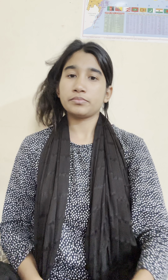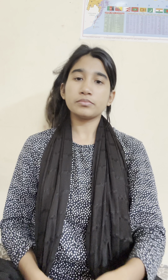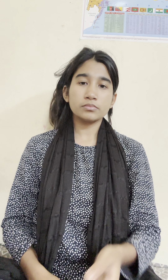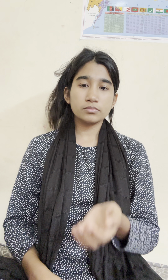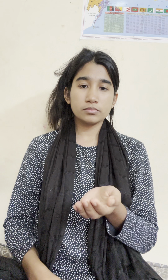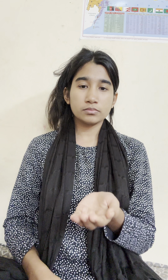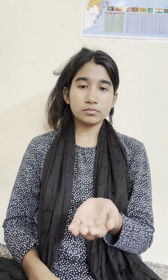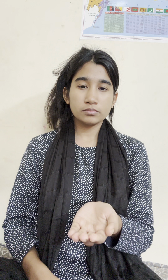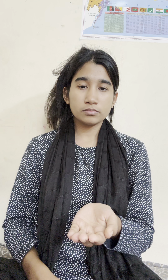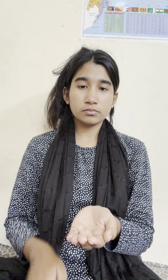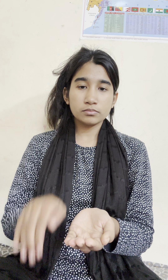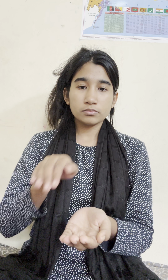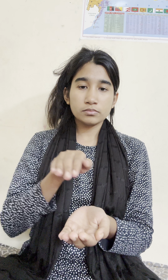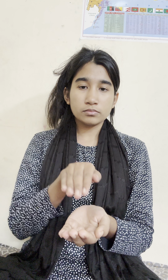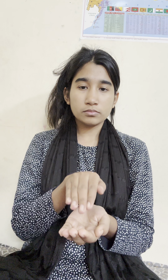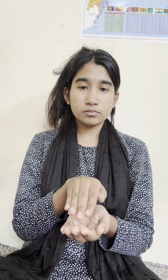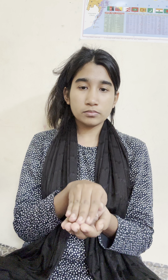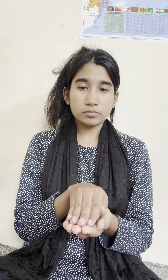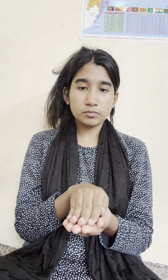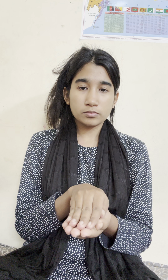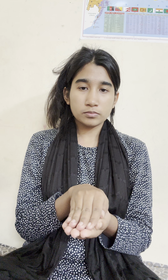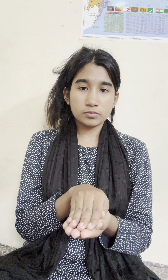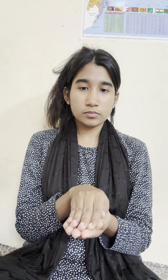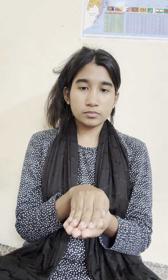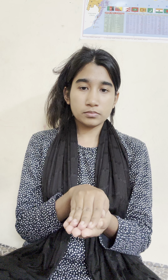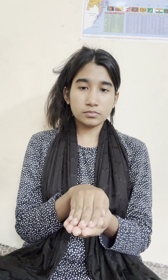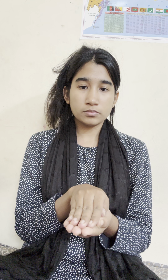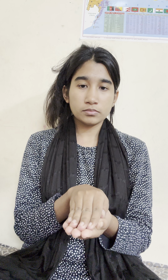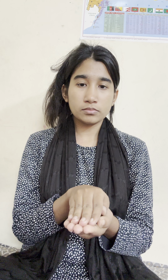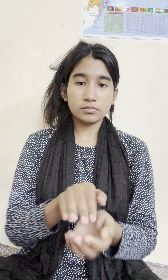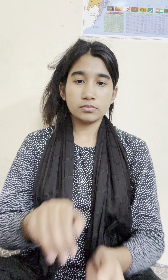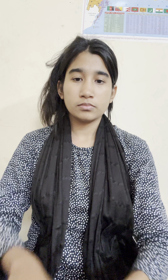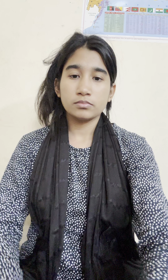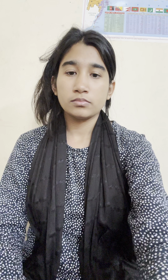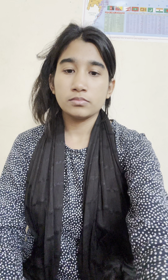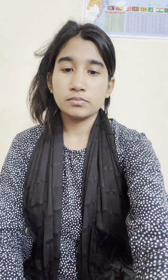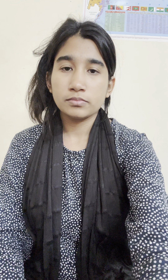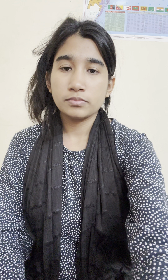সঞ্চয়